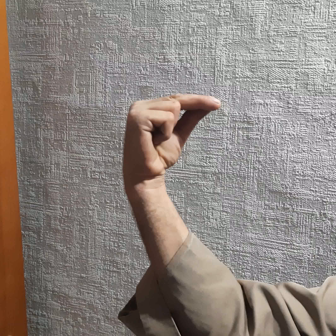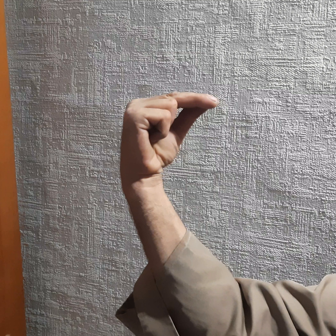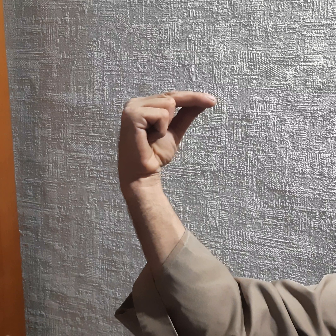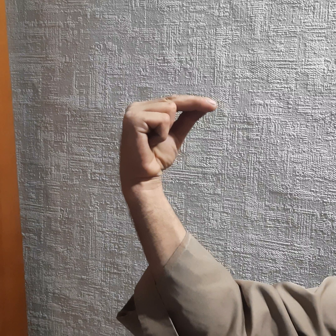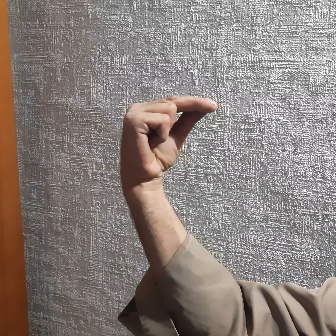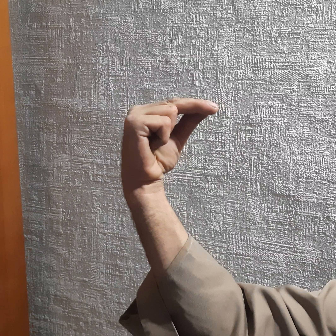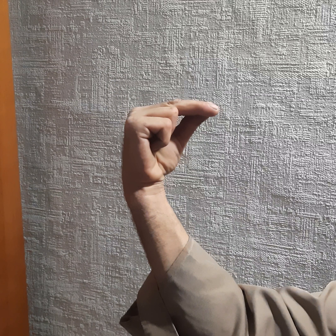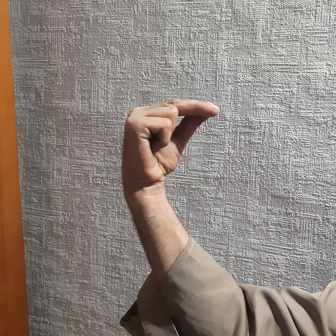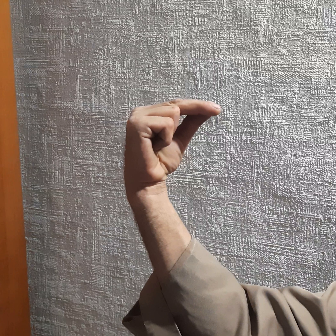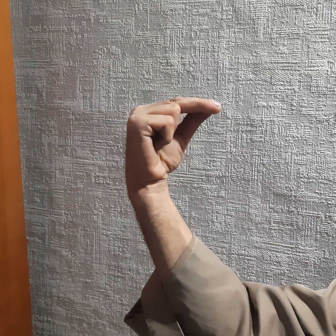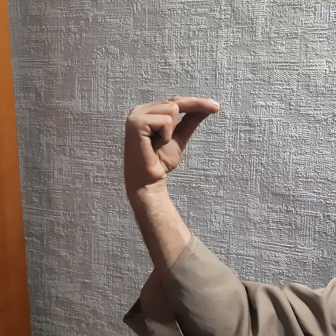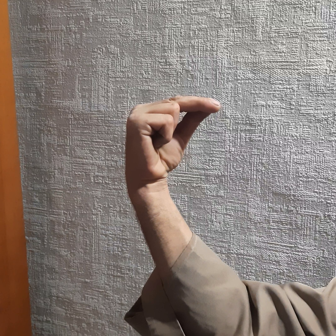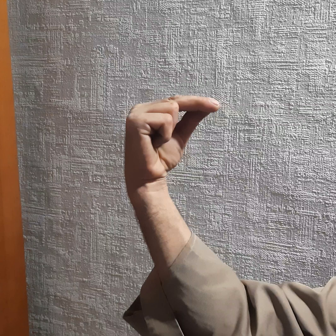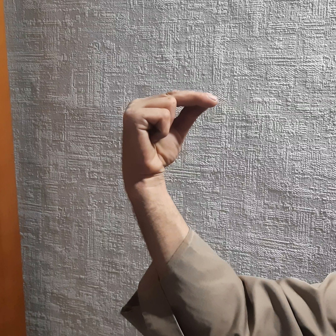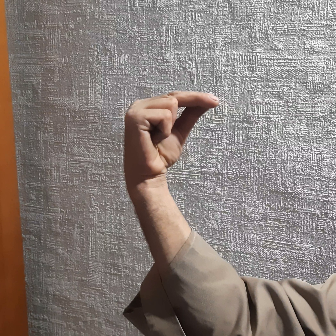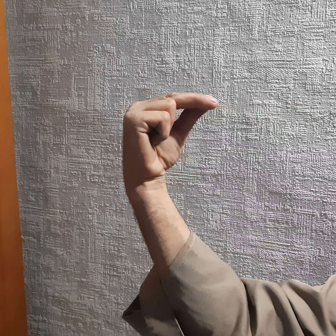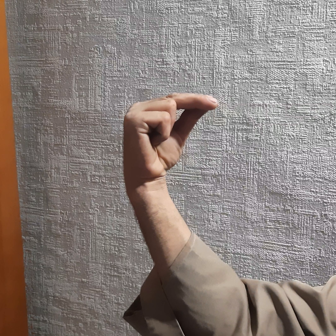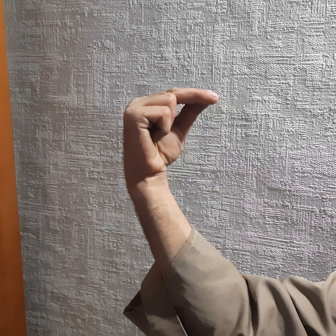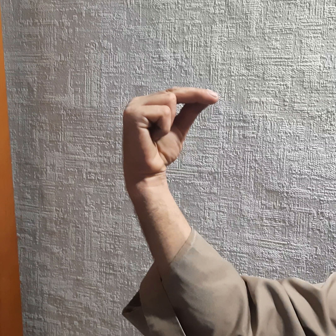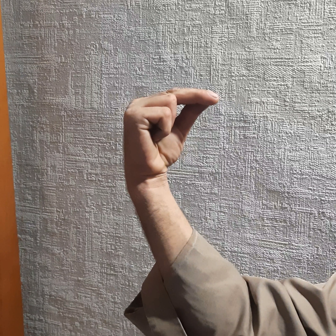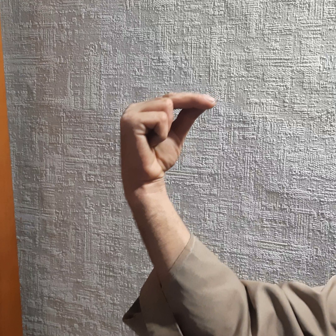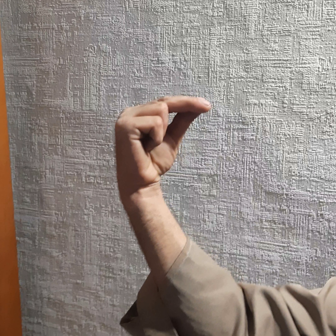Ч